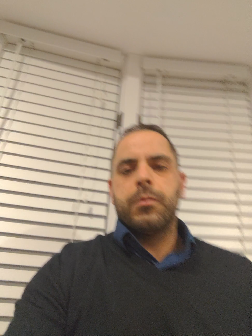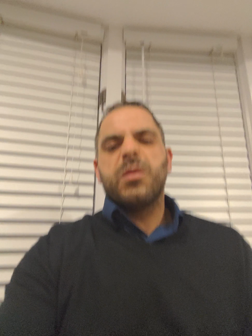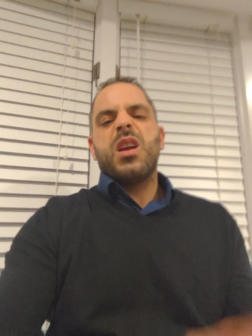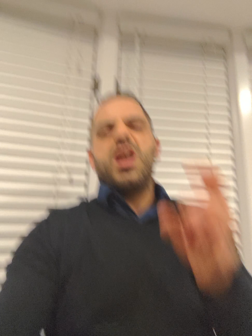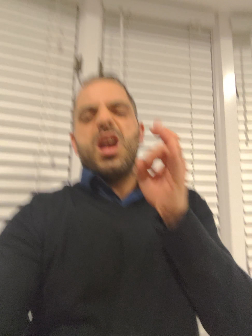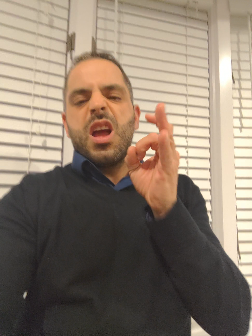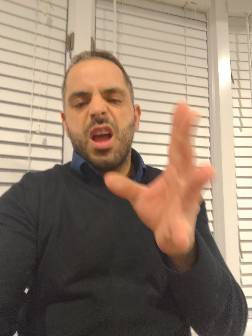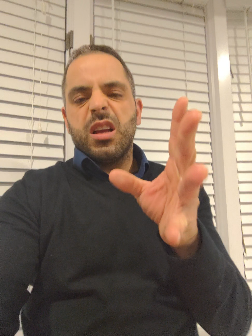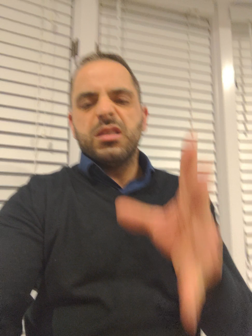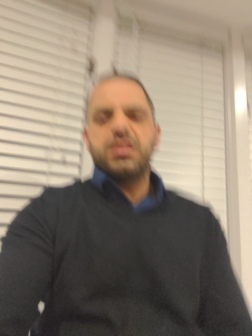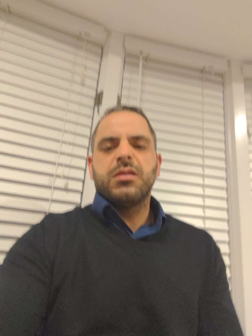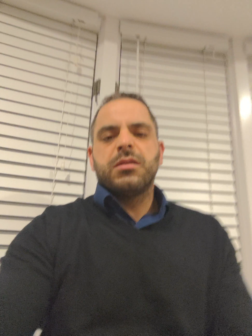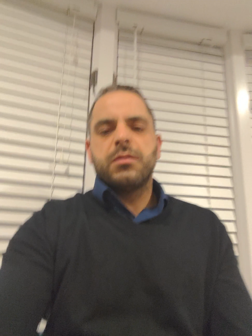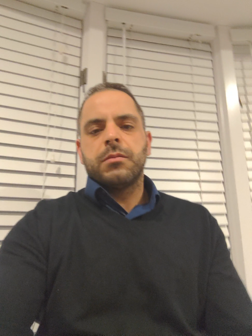hate